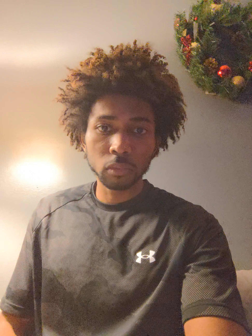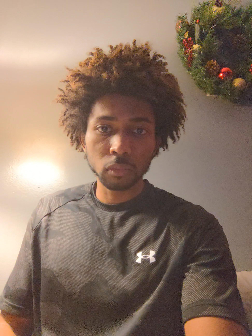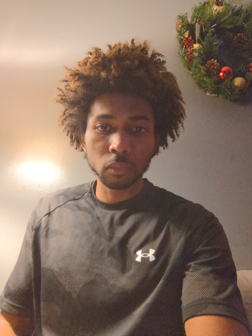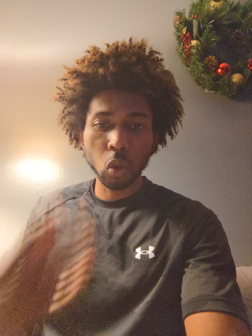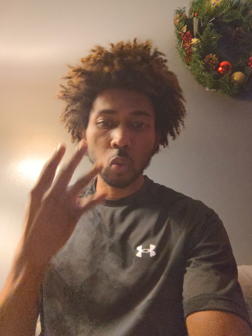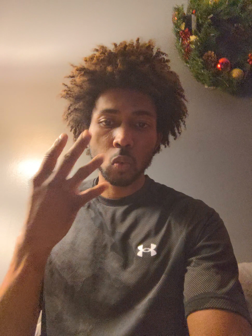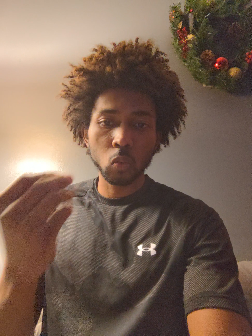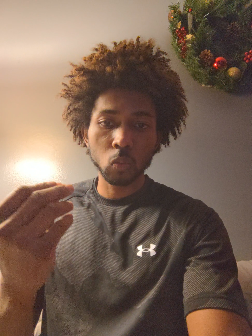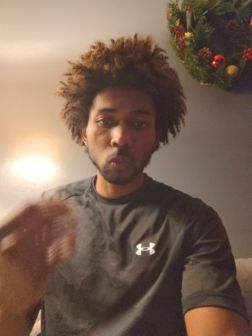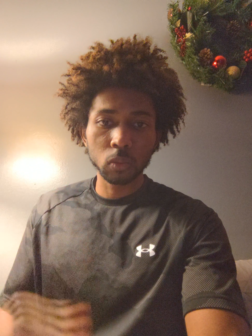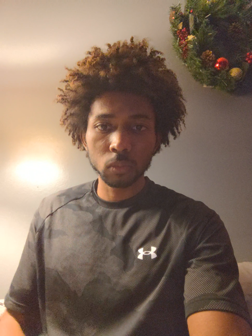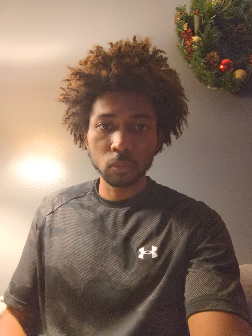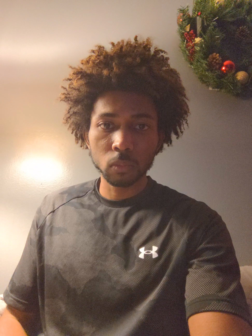go